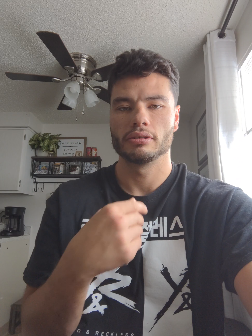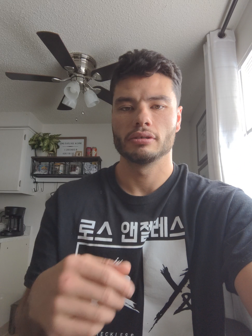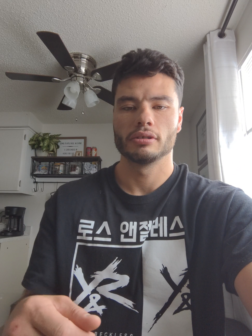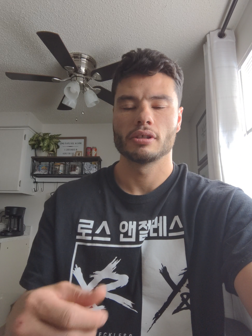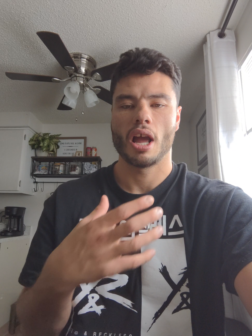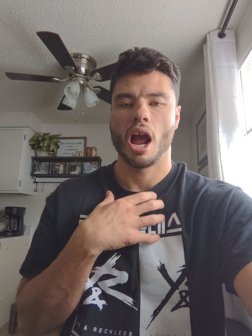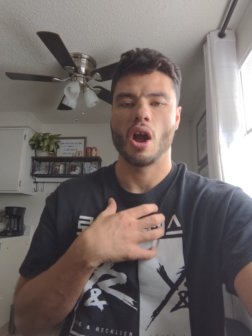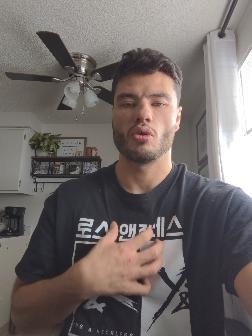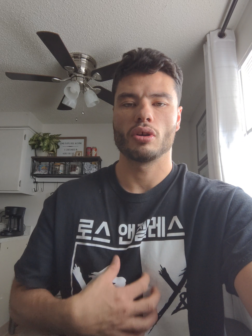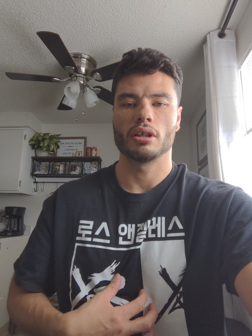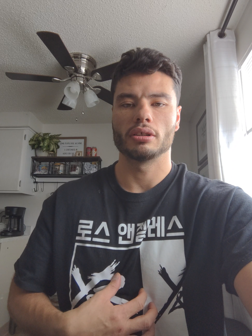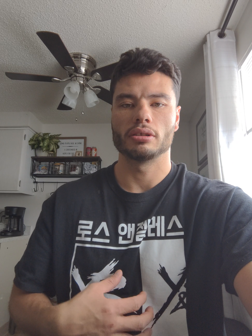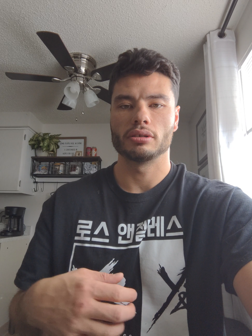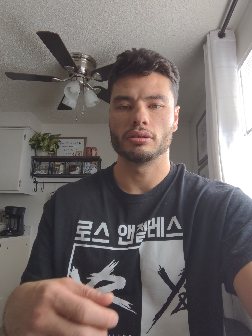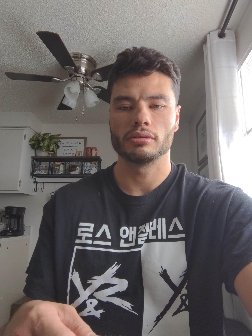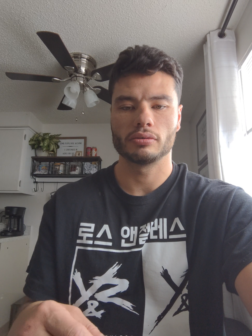hungry